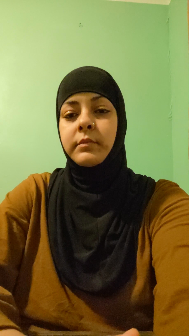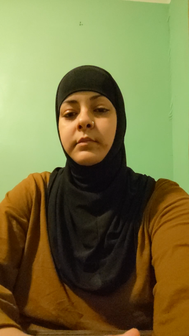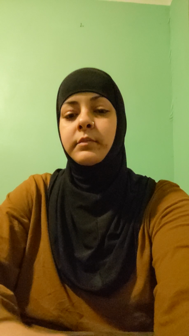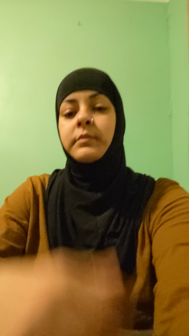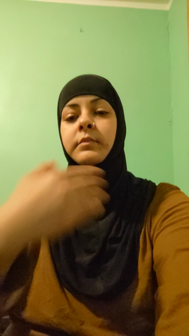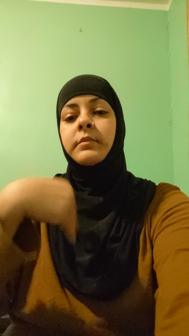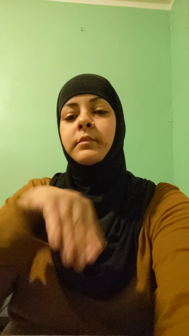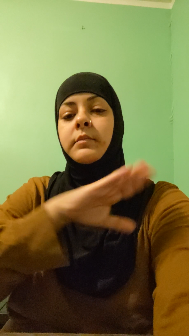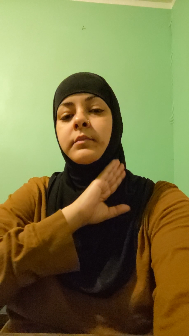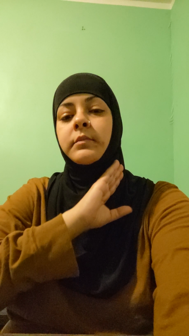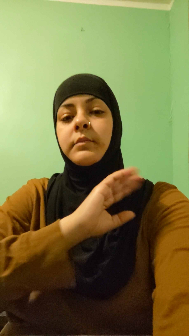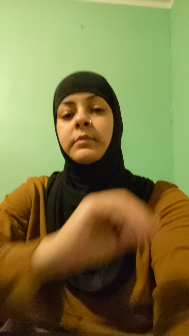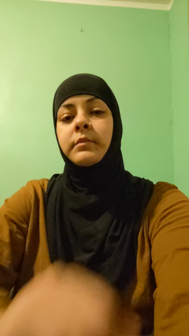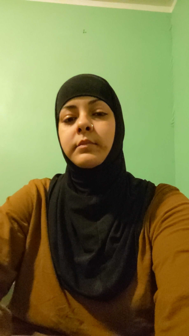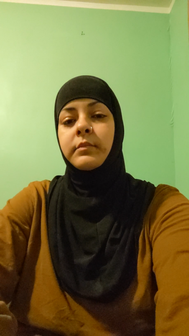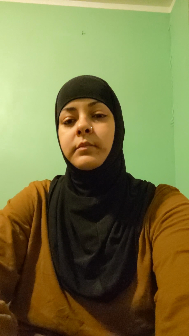scarf